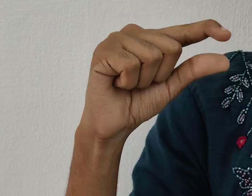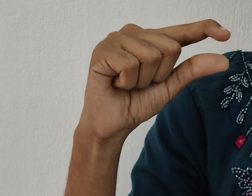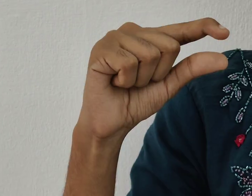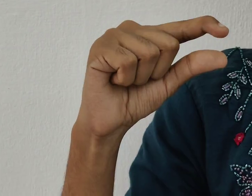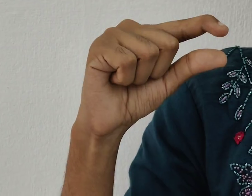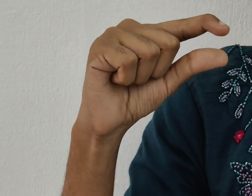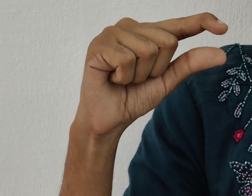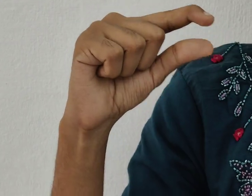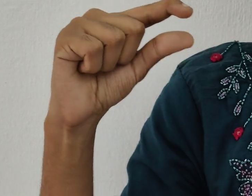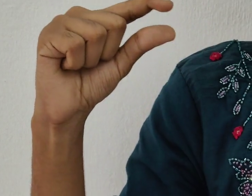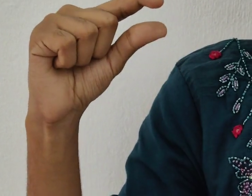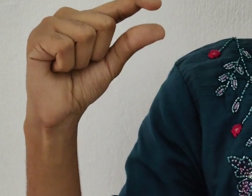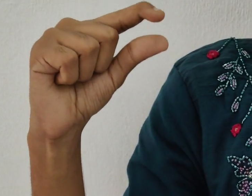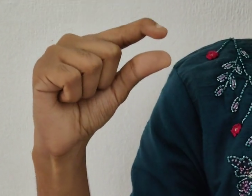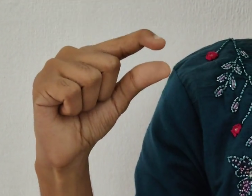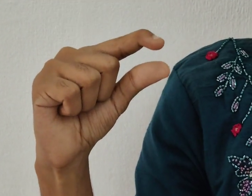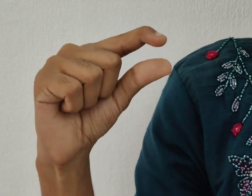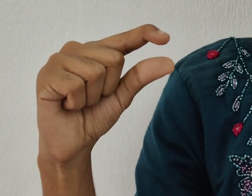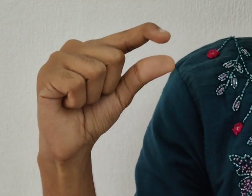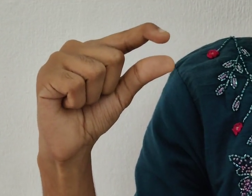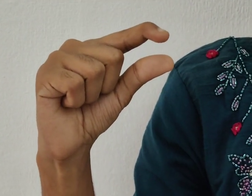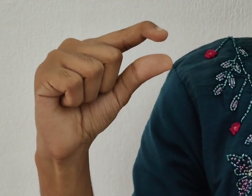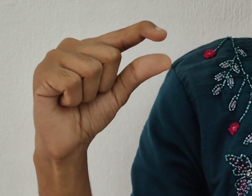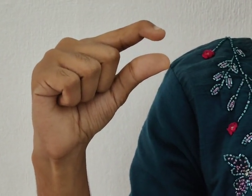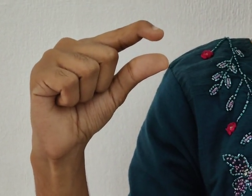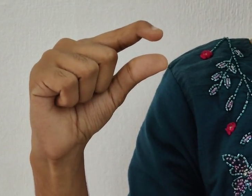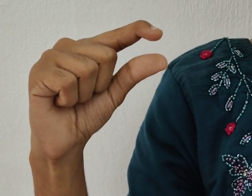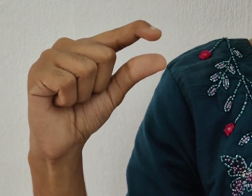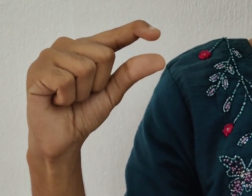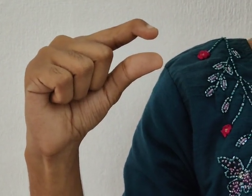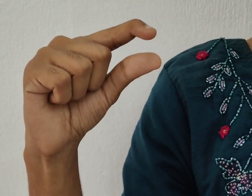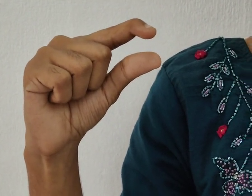ഊ